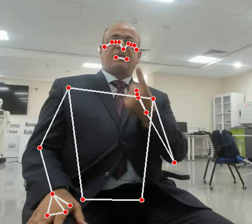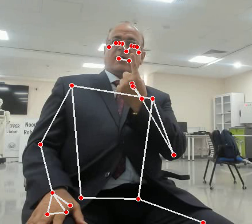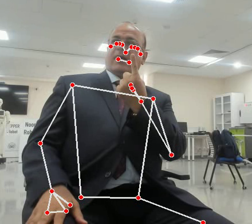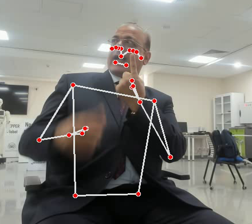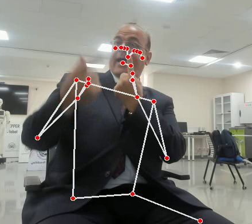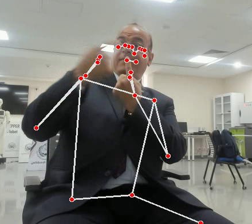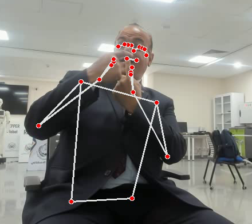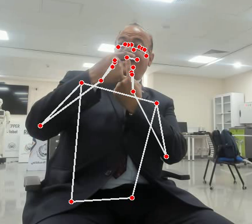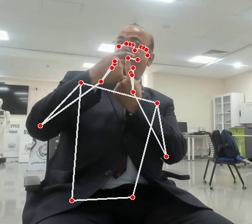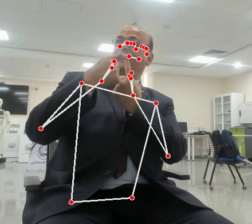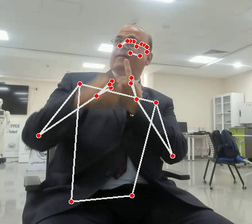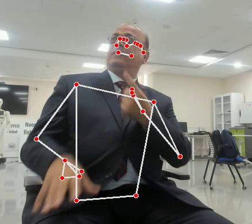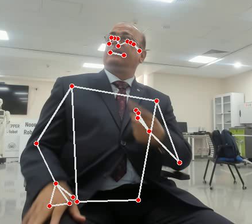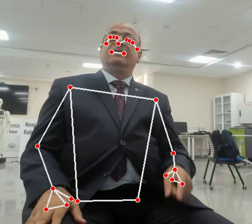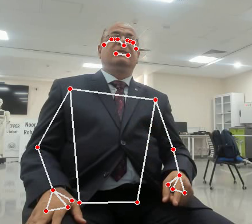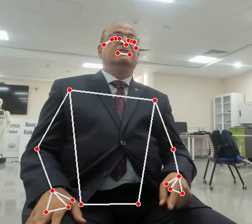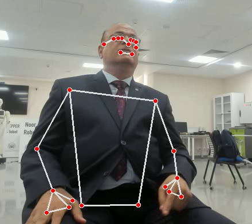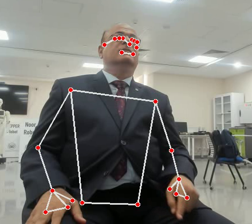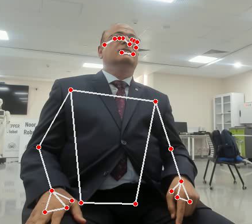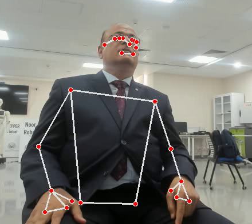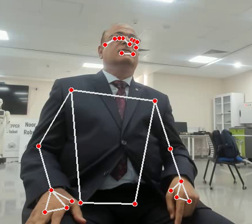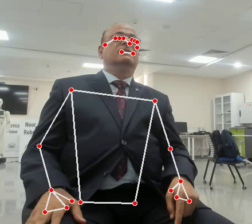khaly balk